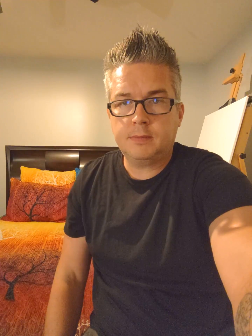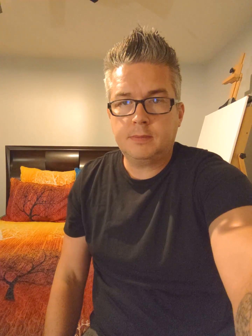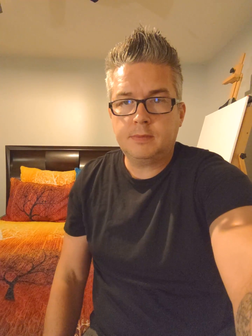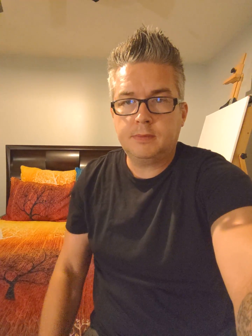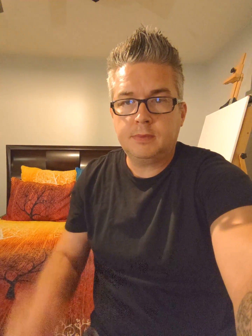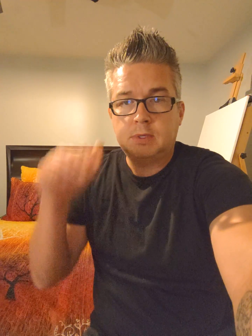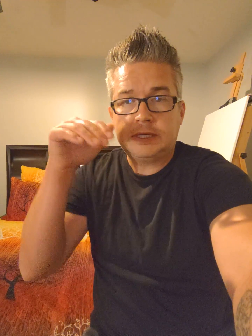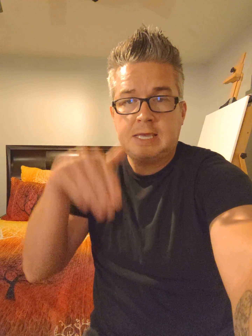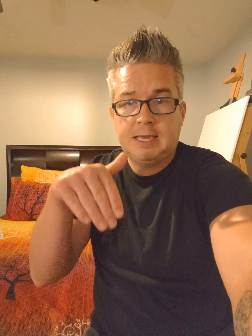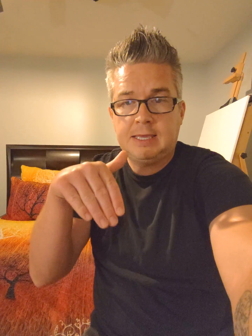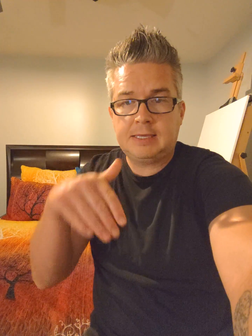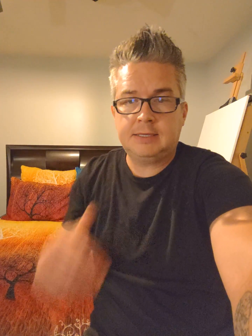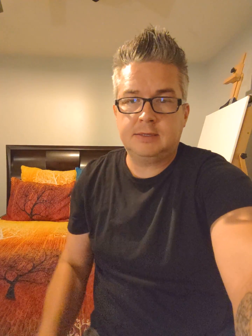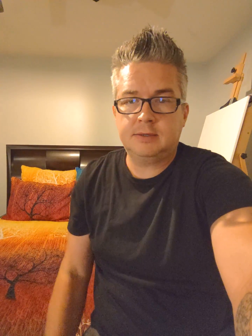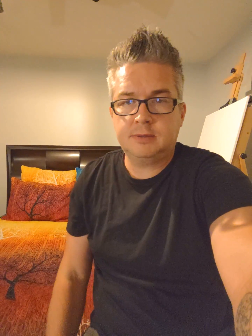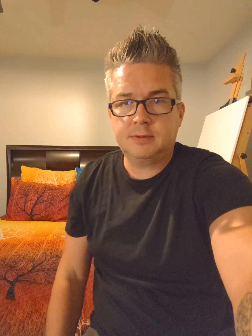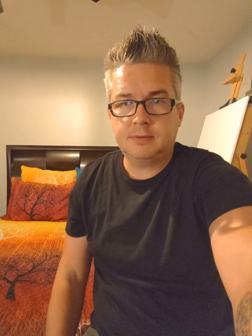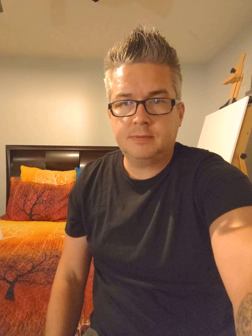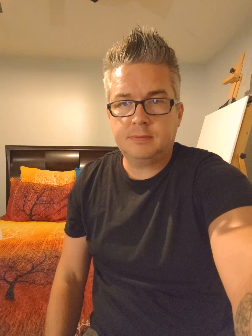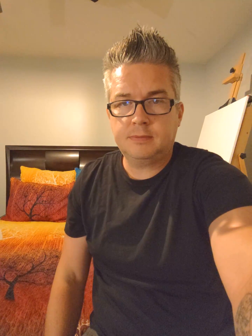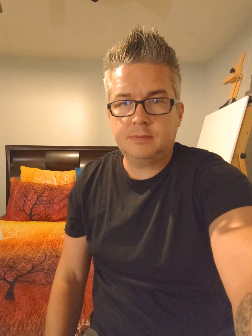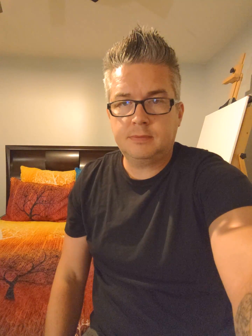night night